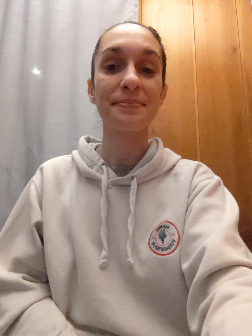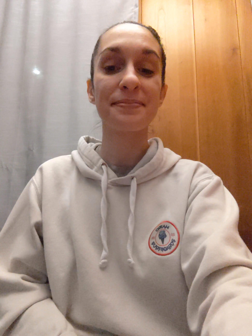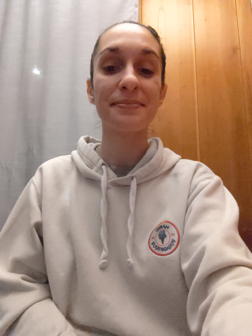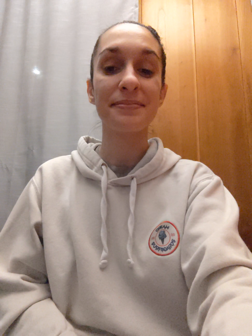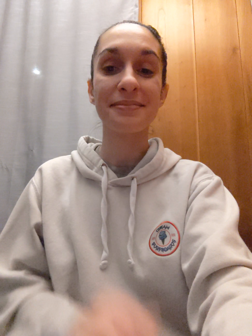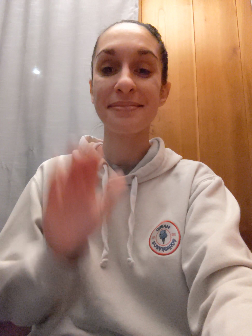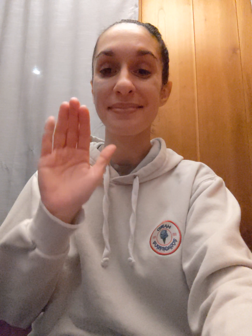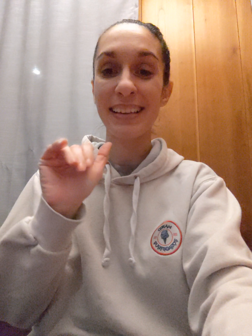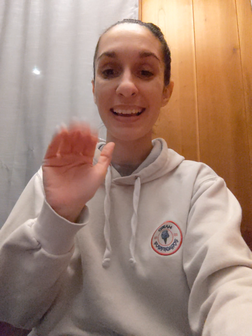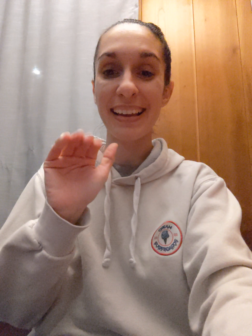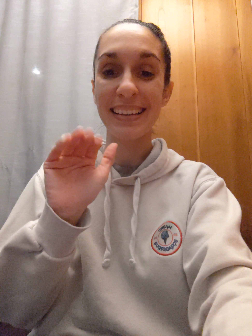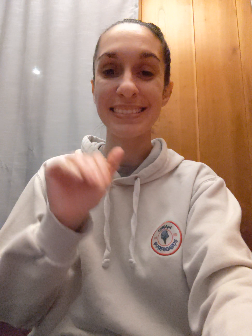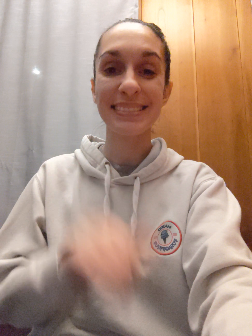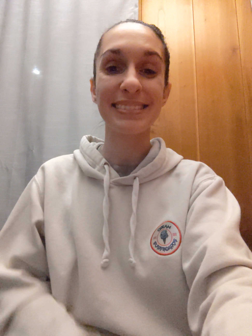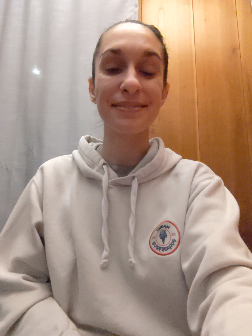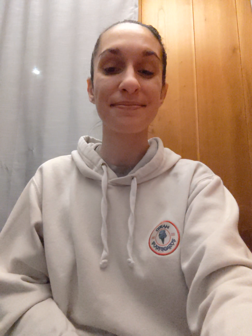bye